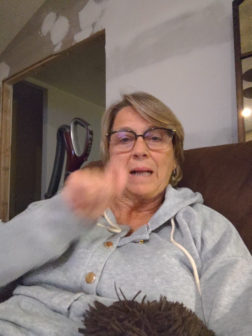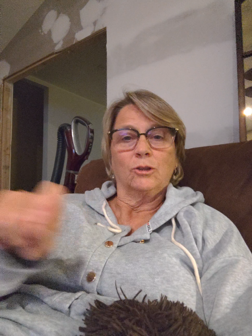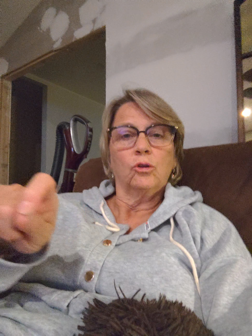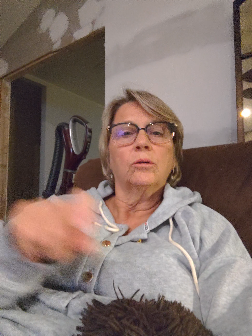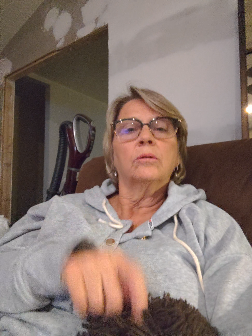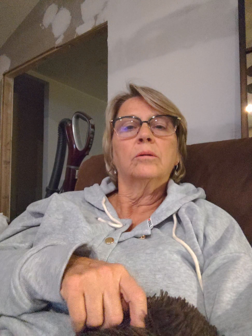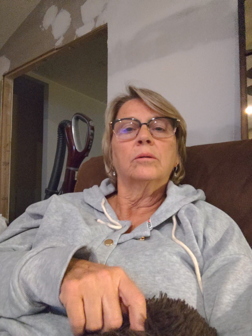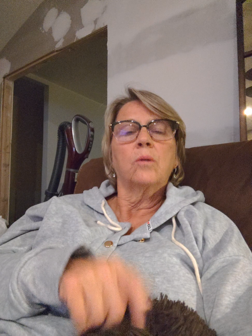pencil